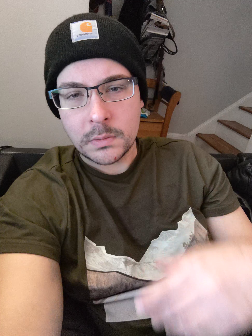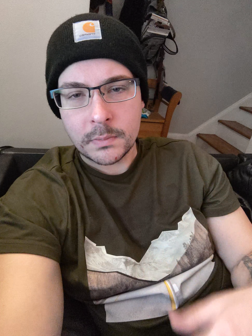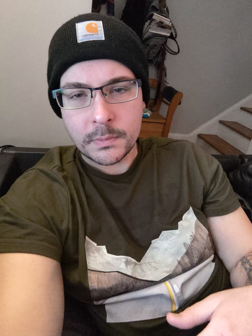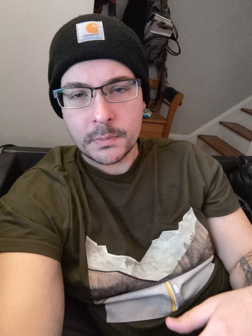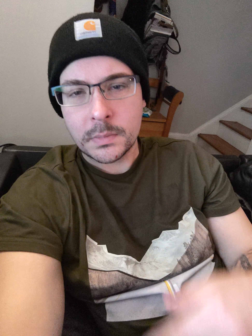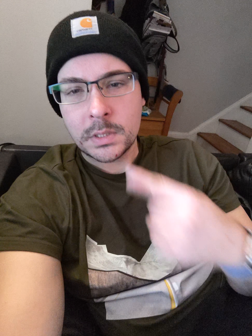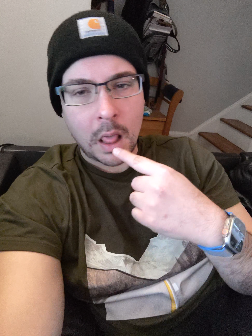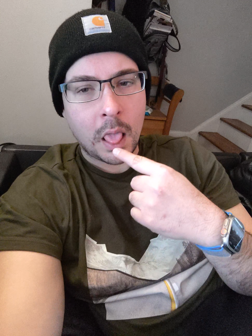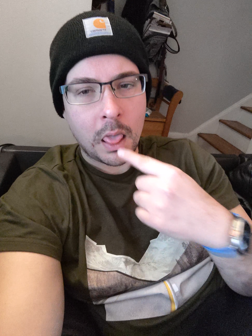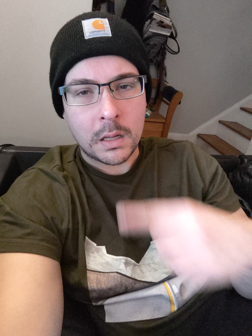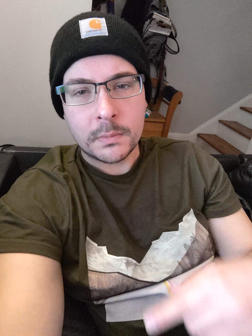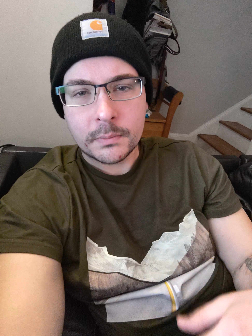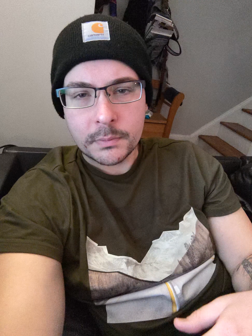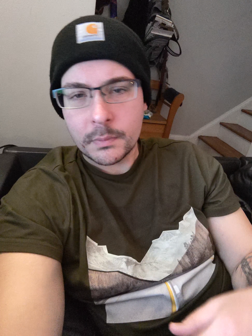tongue